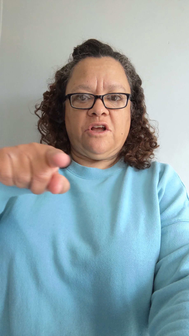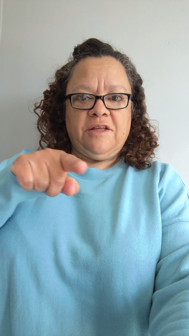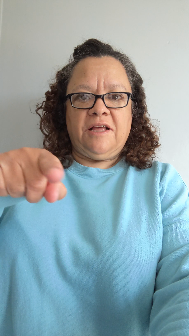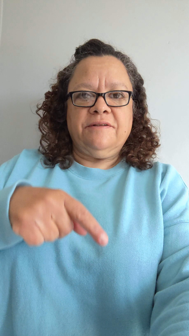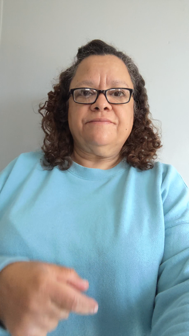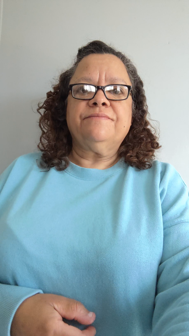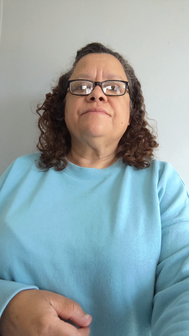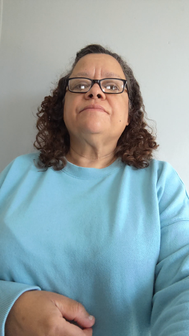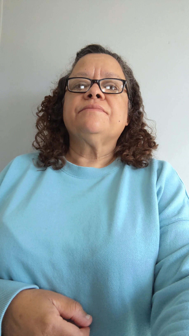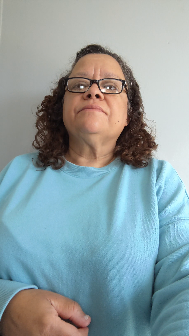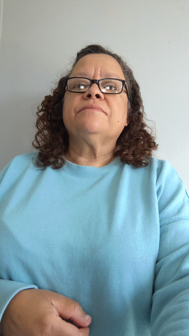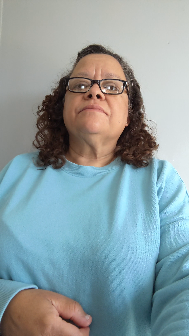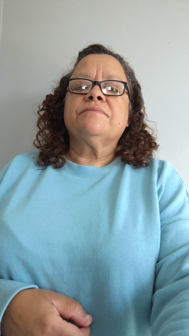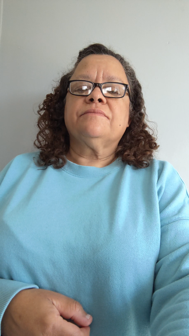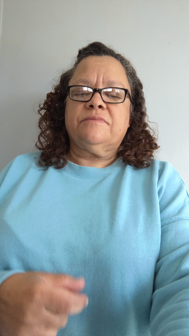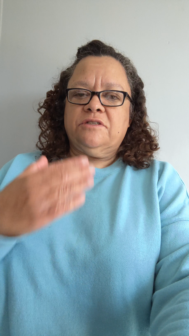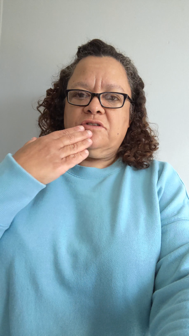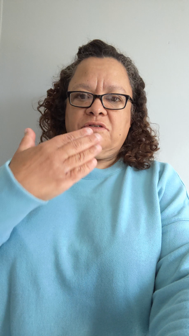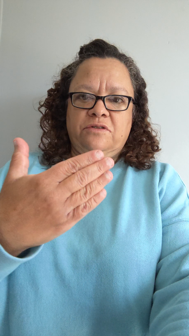good